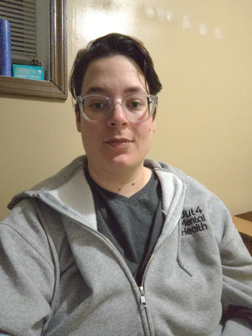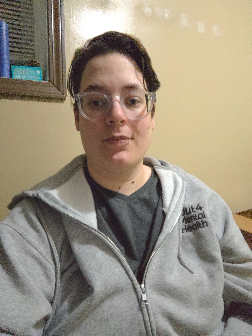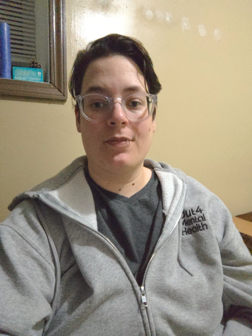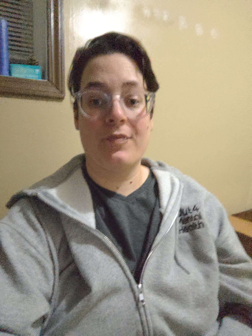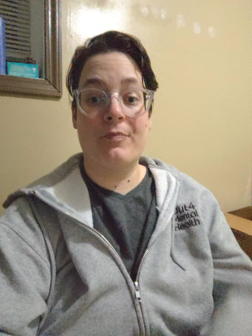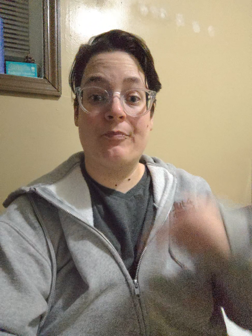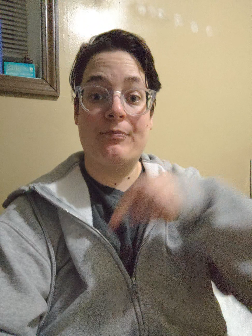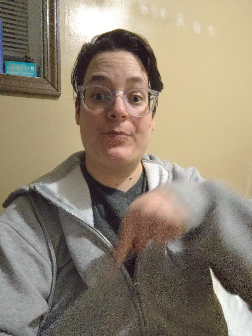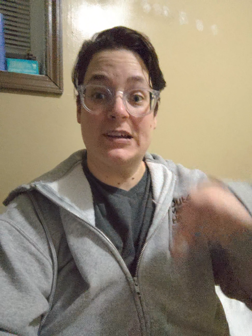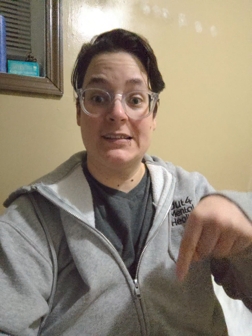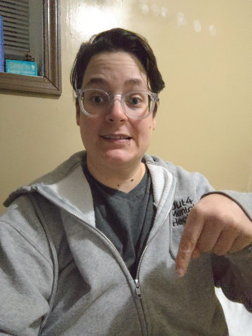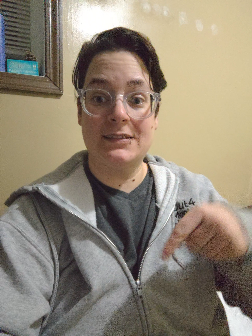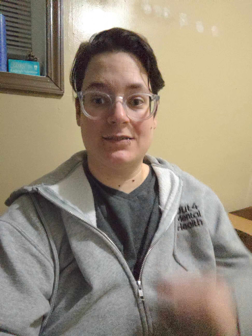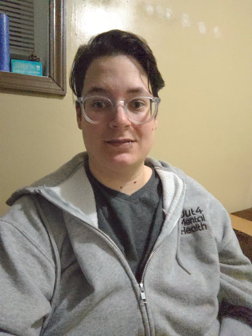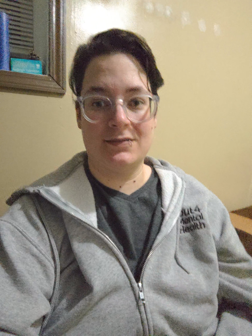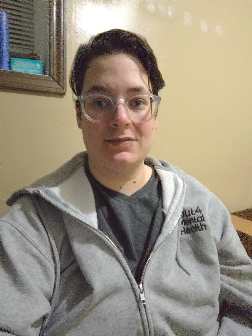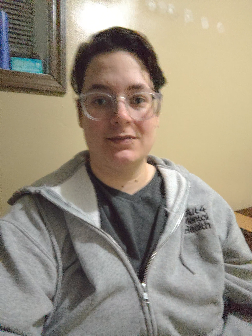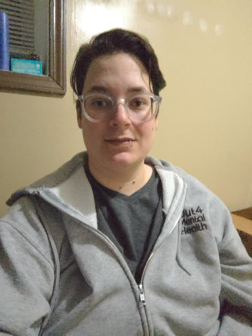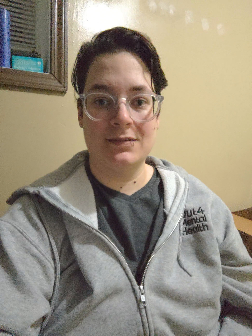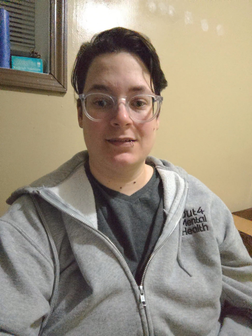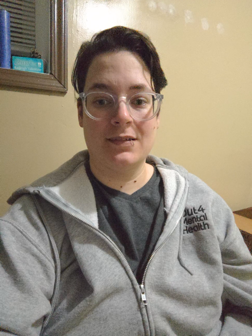feet